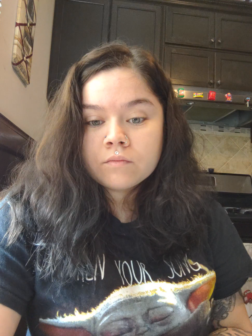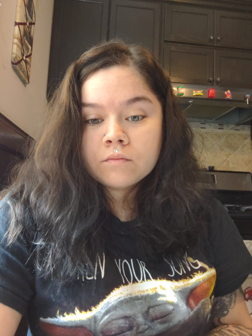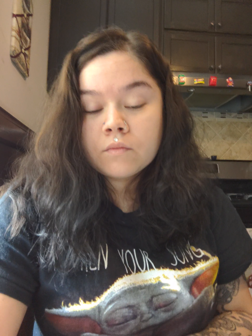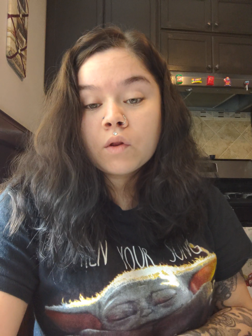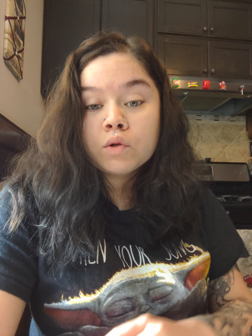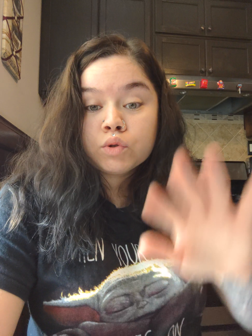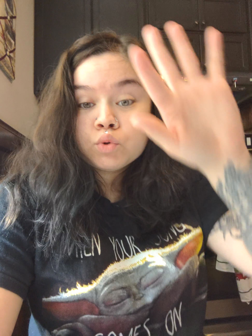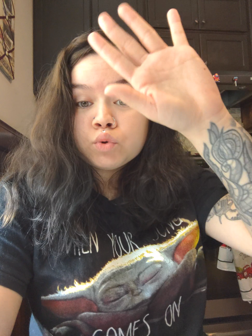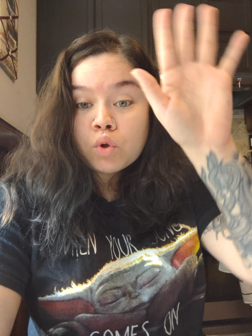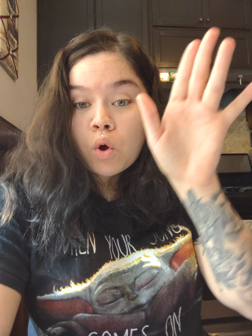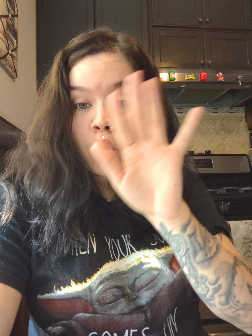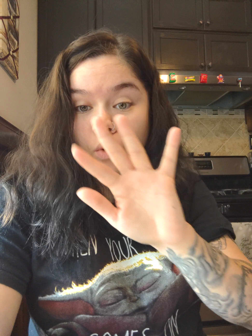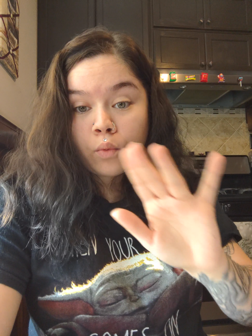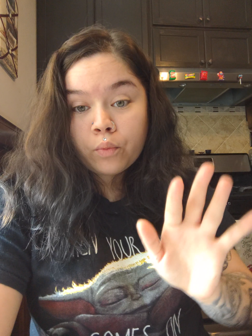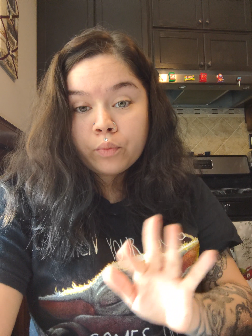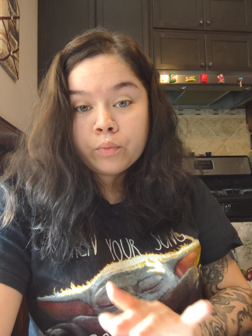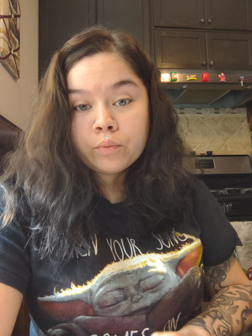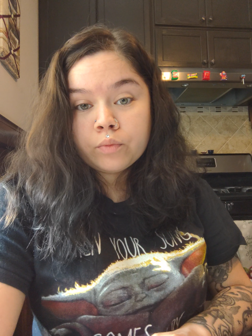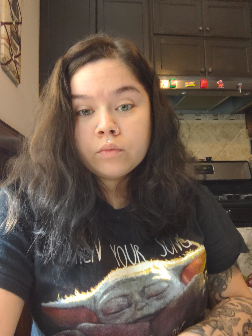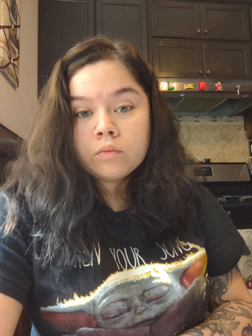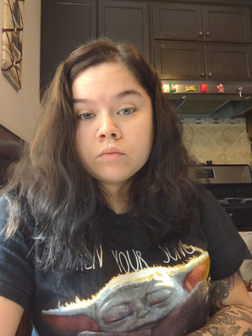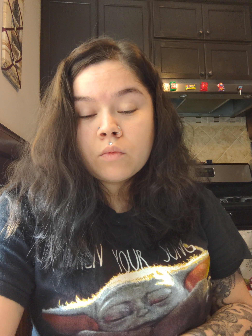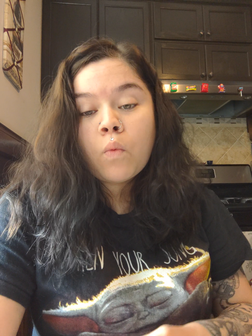snow